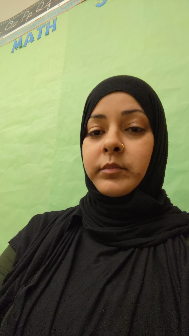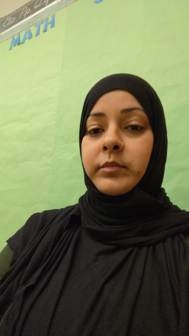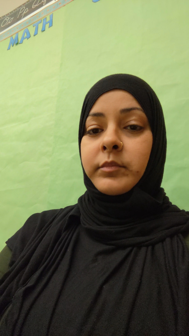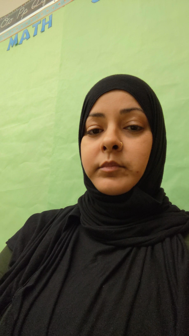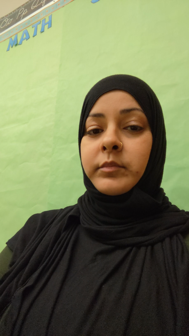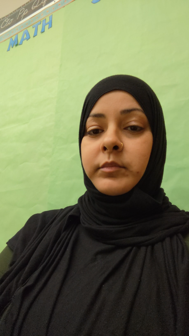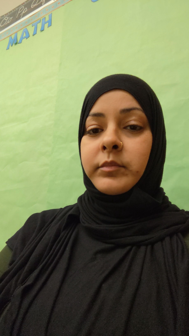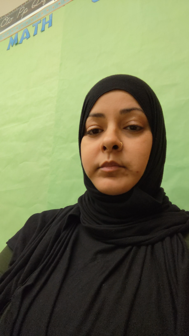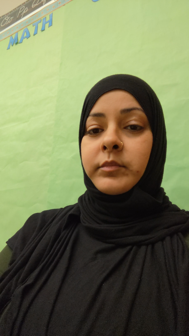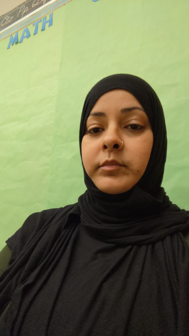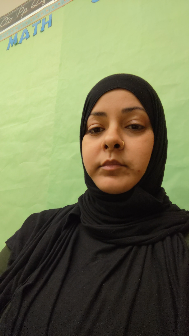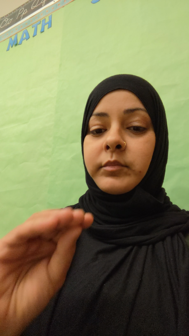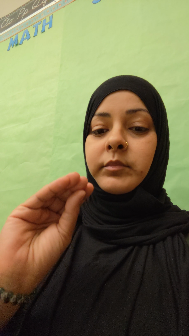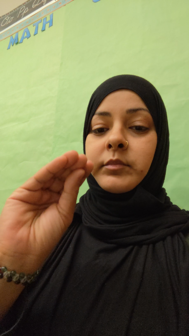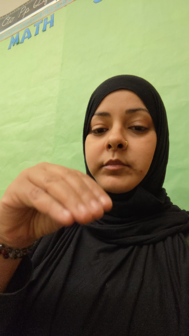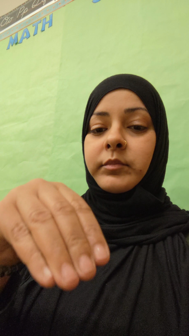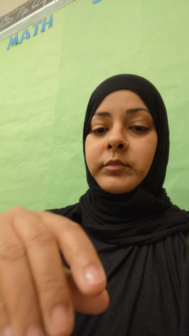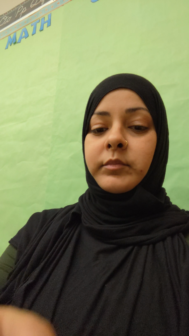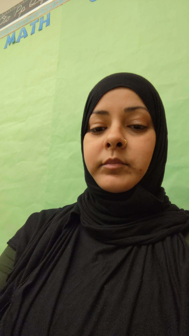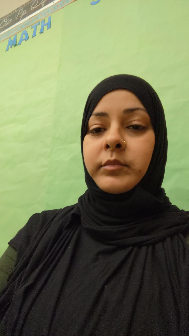put